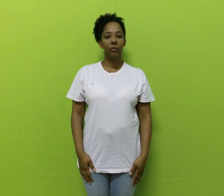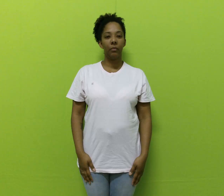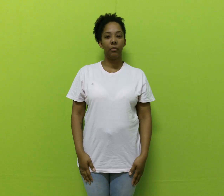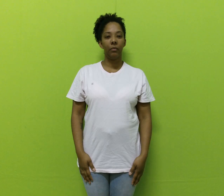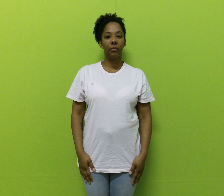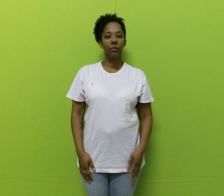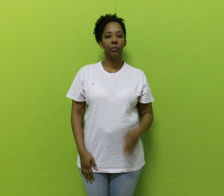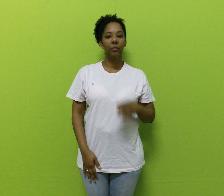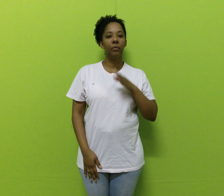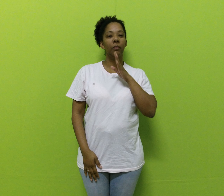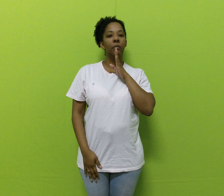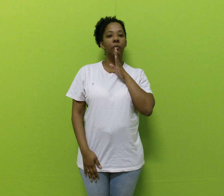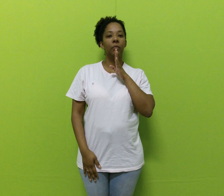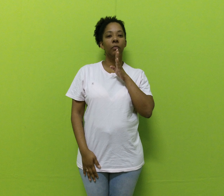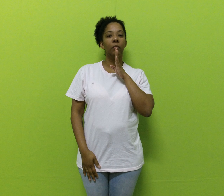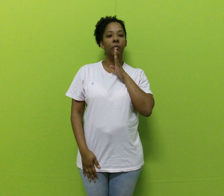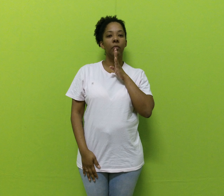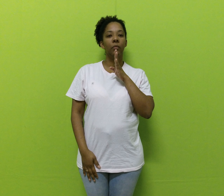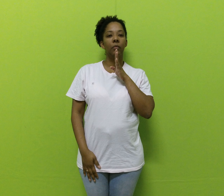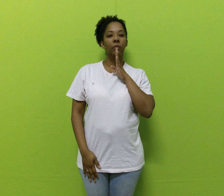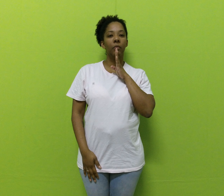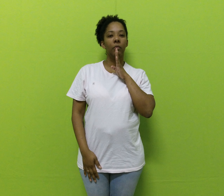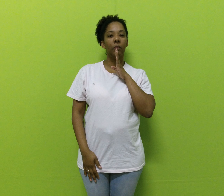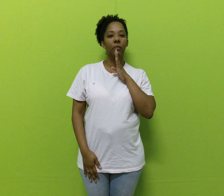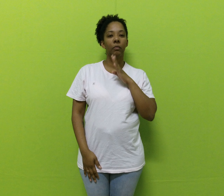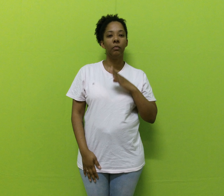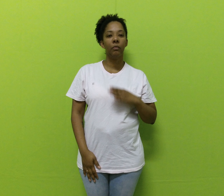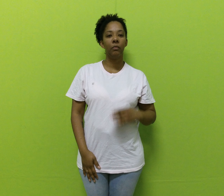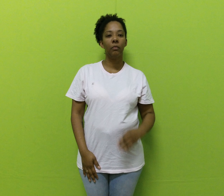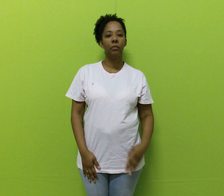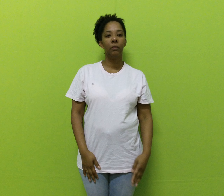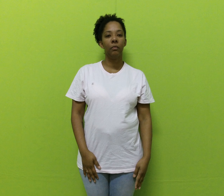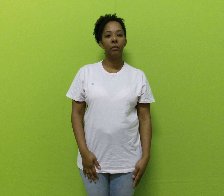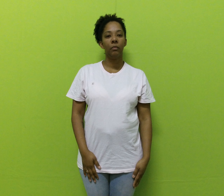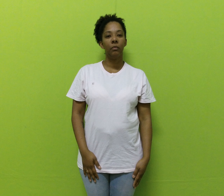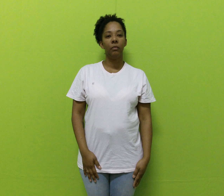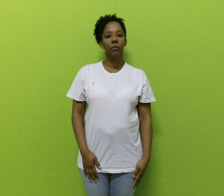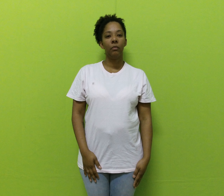conhecer